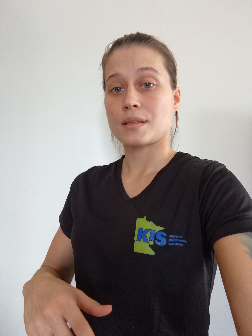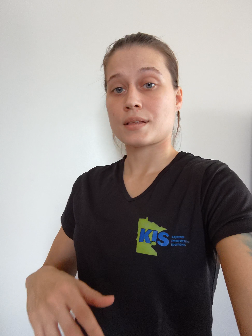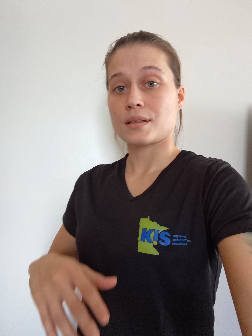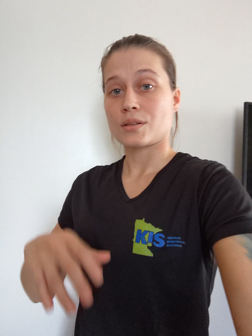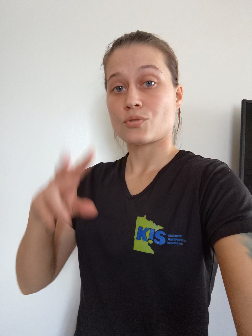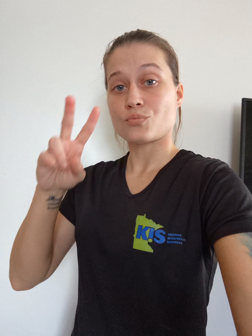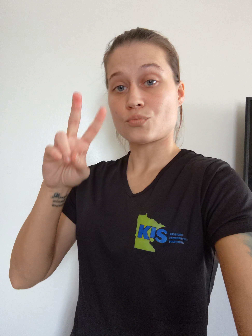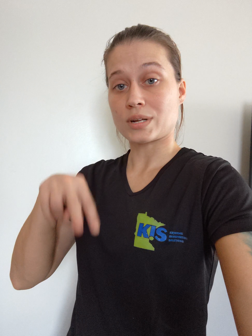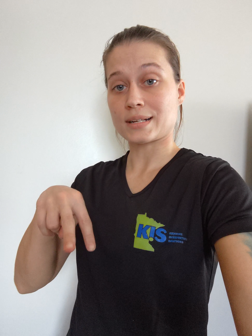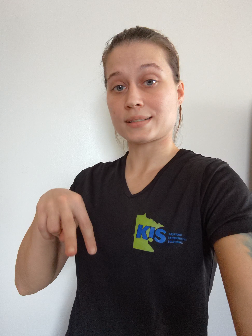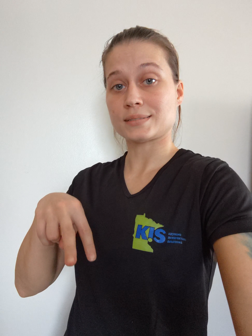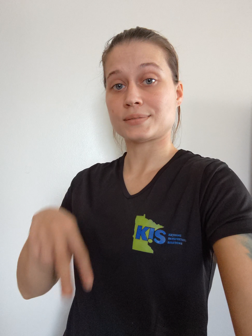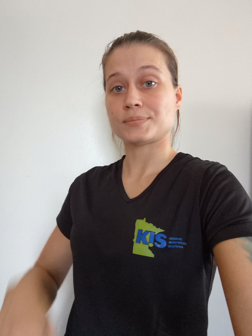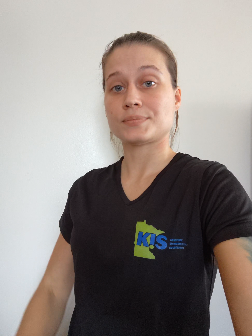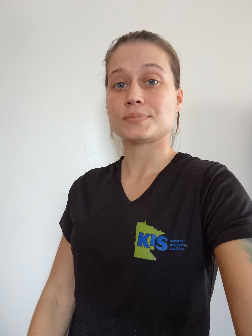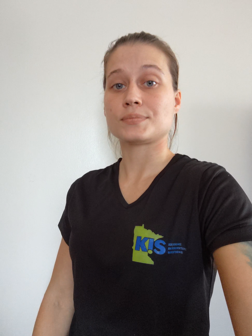read